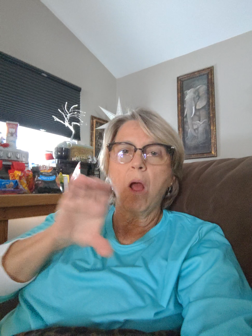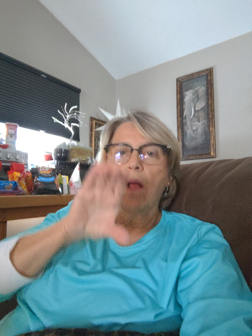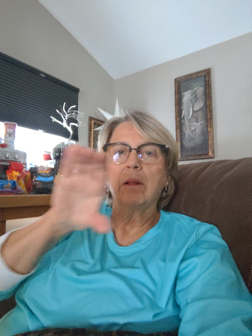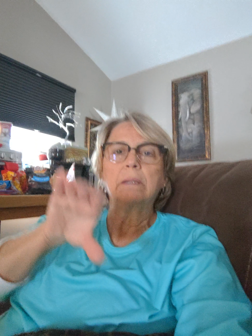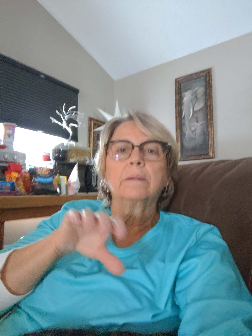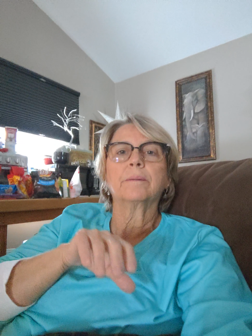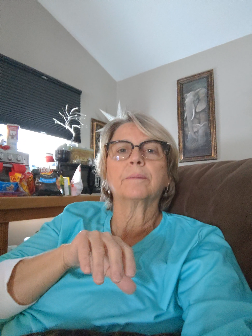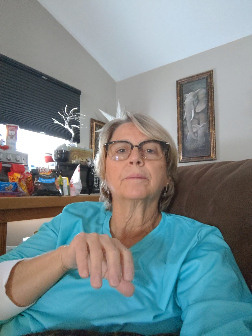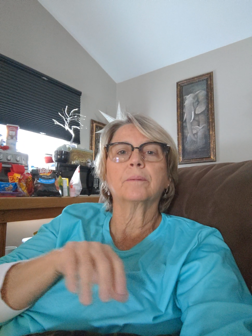chocolate